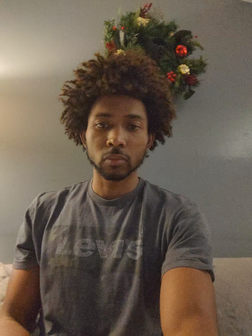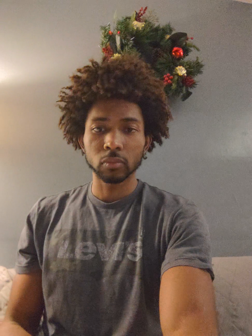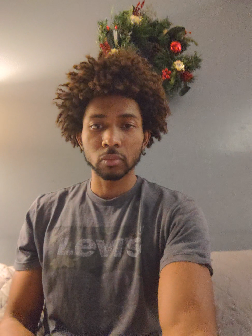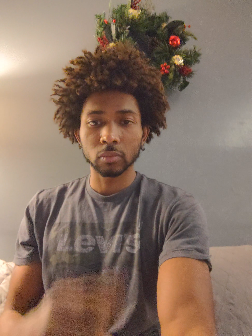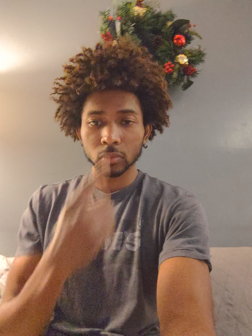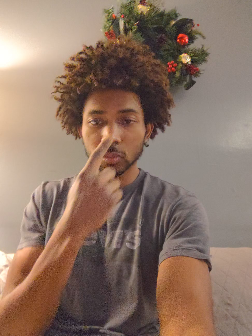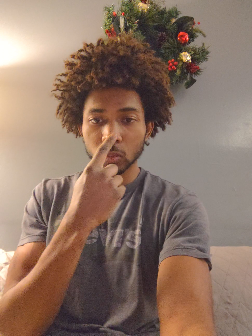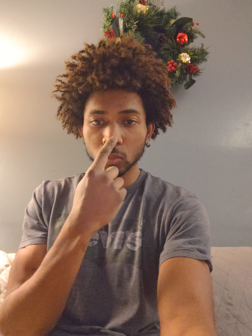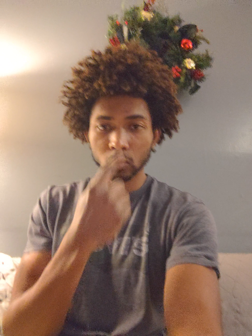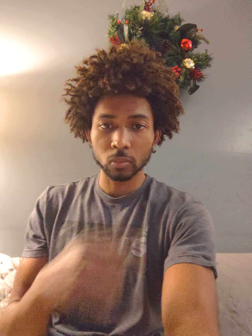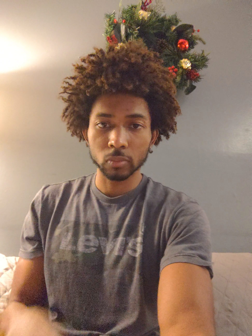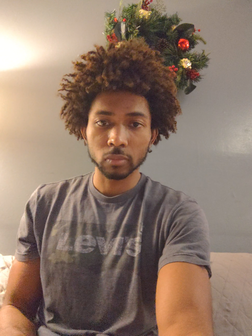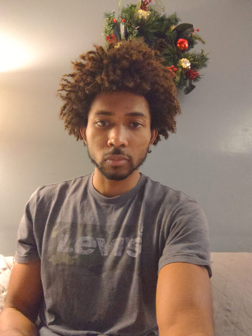nose